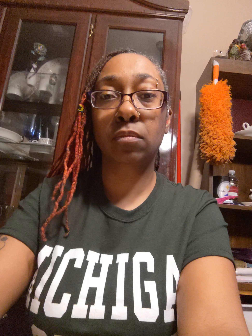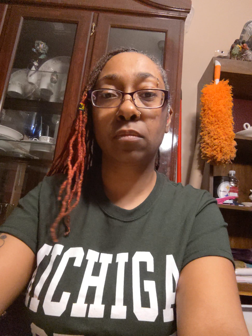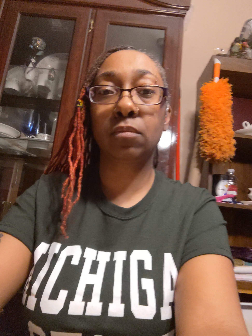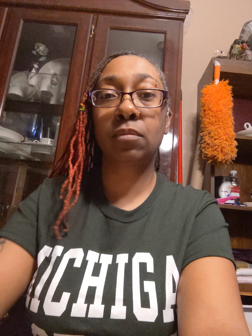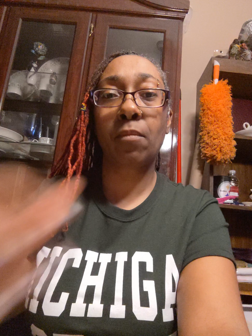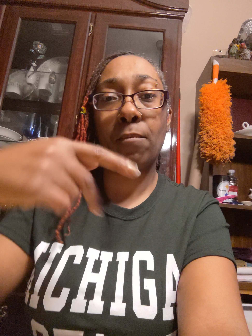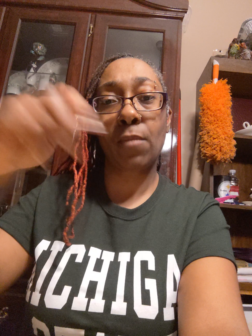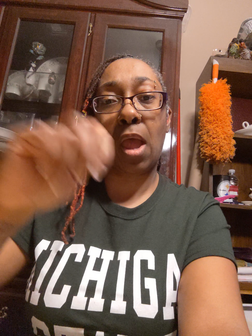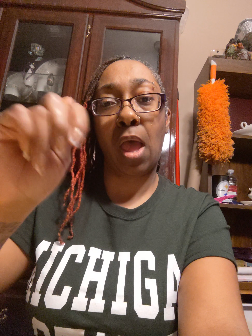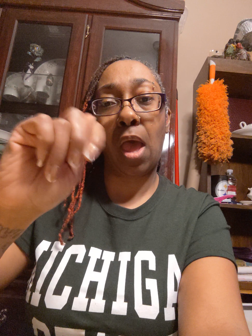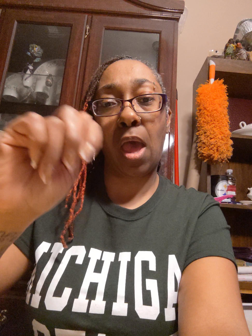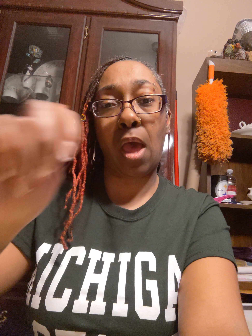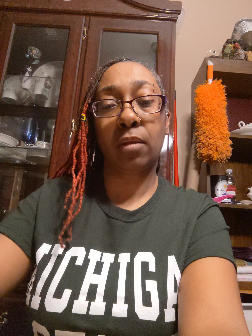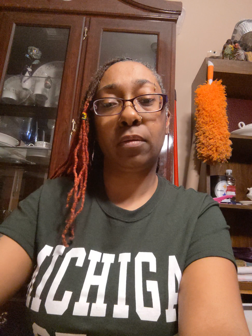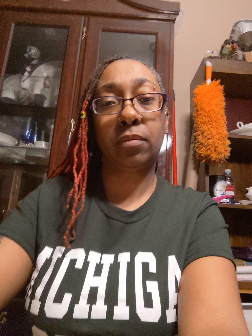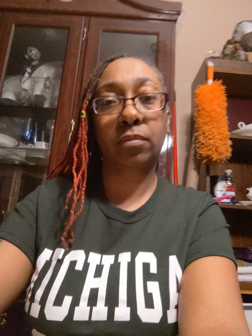potty